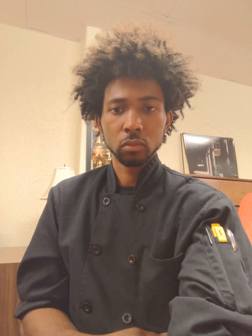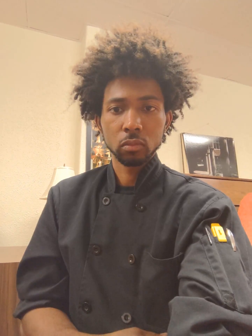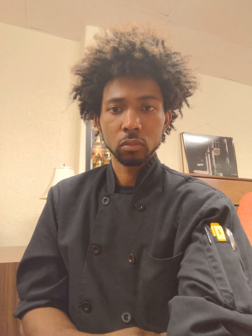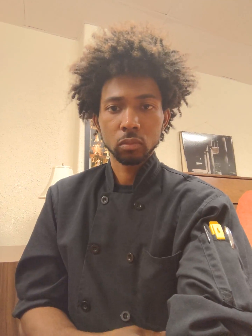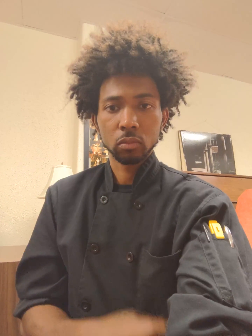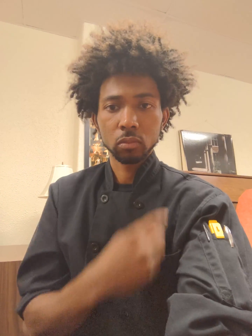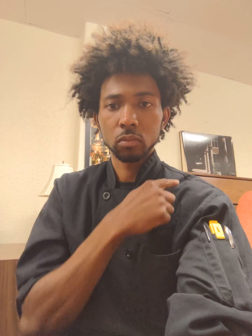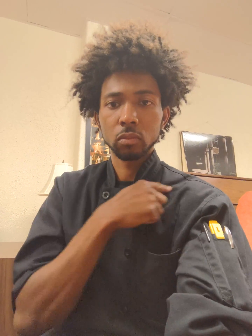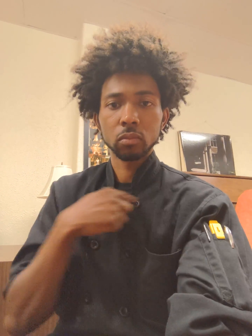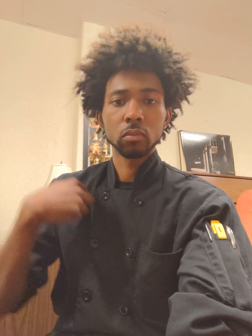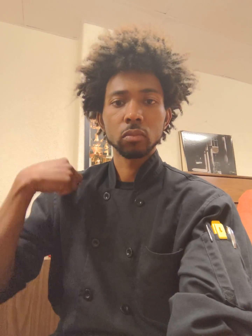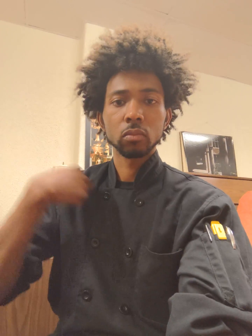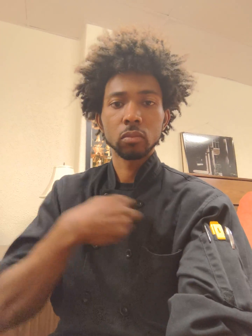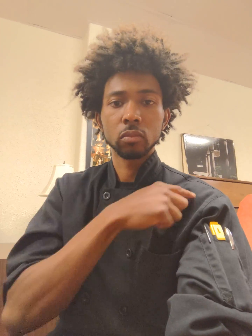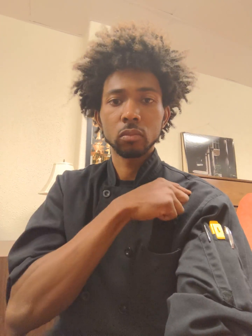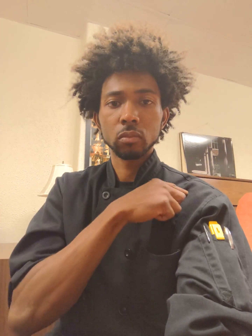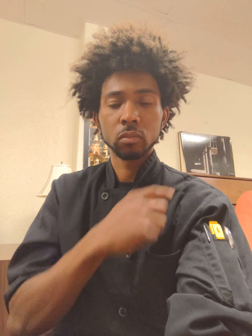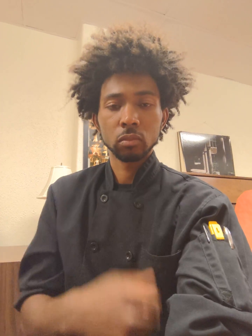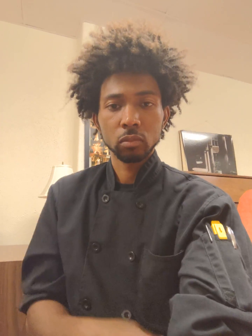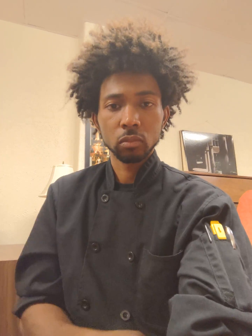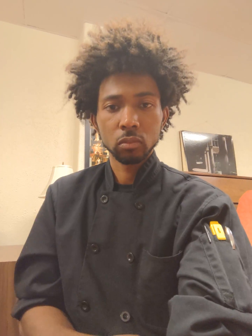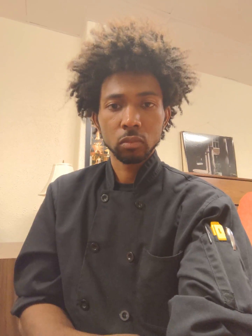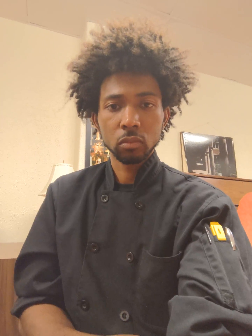bib